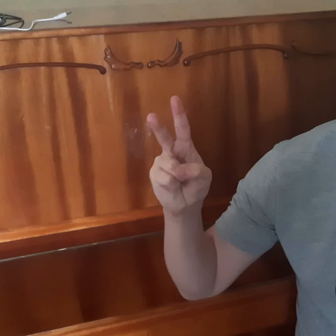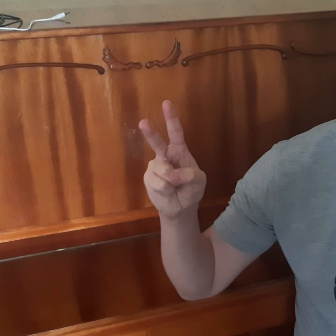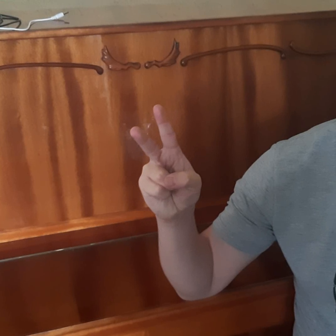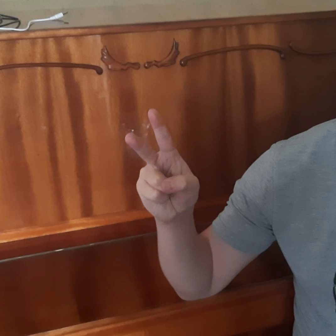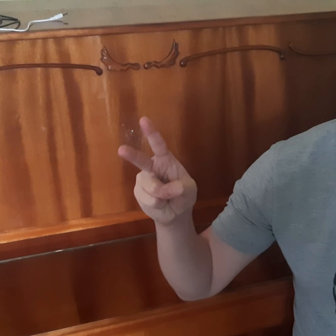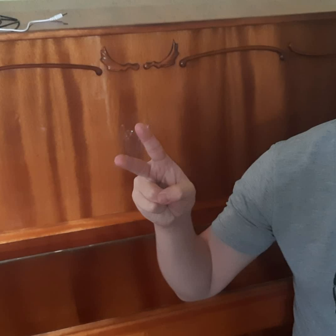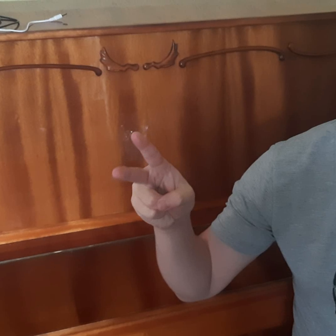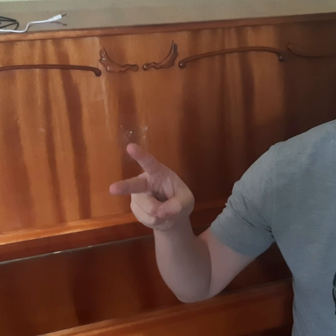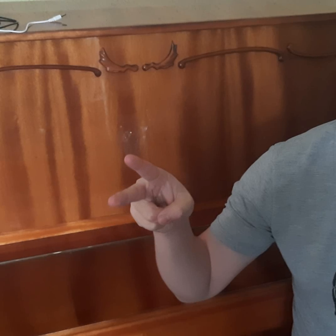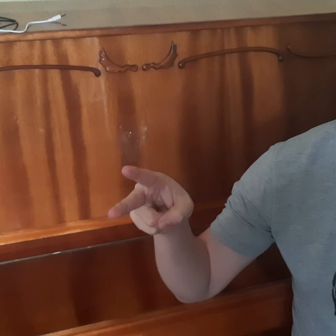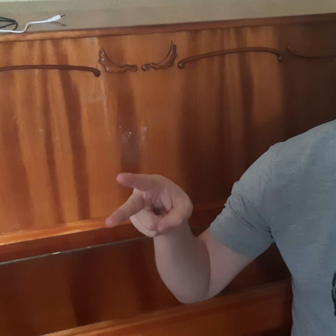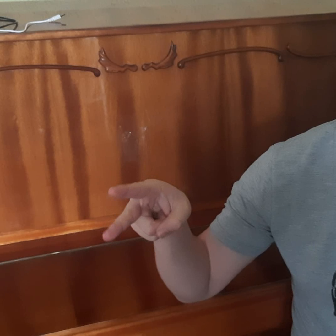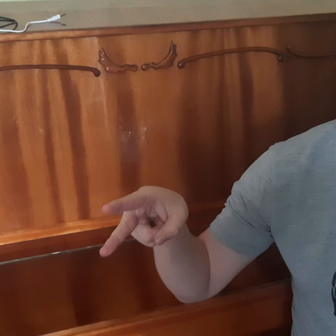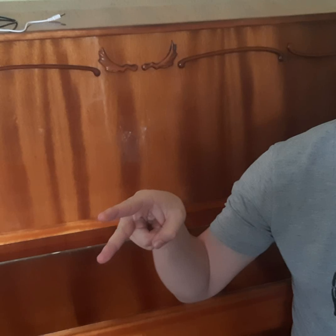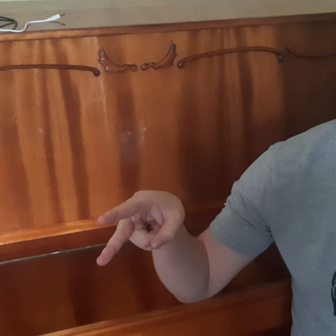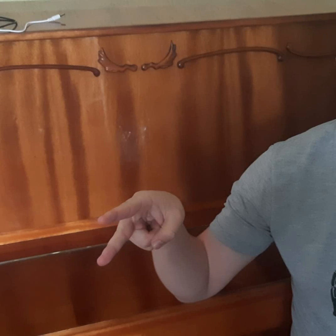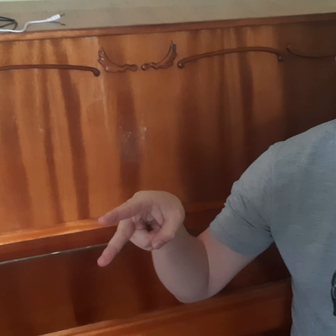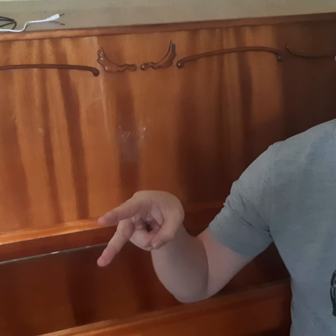К